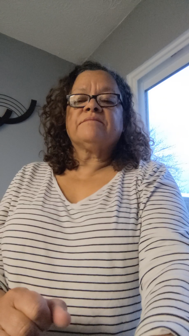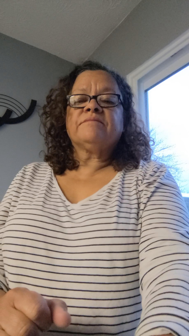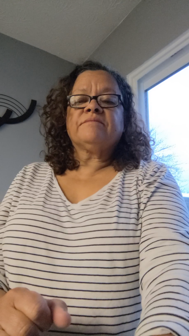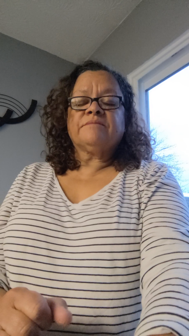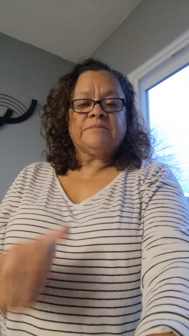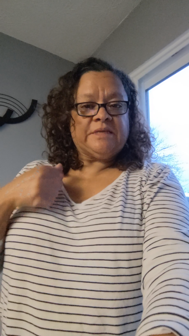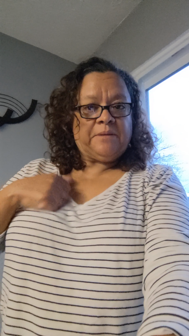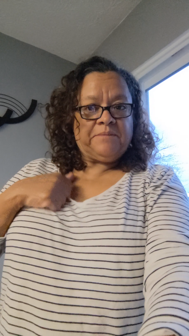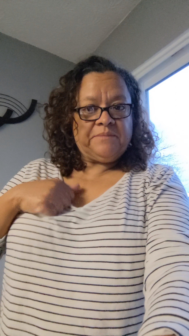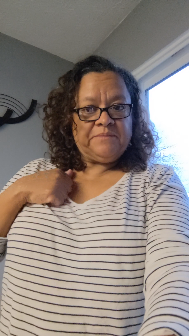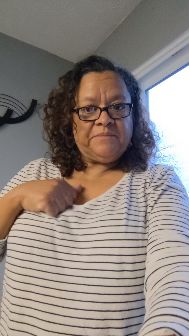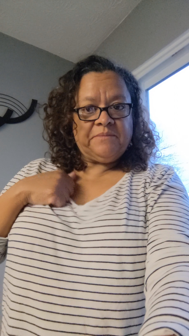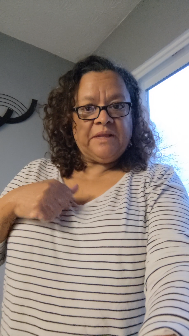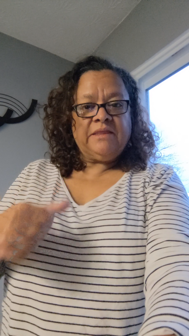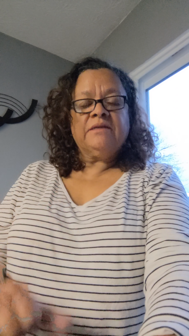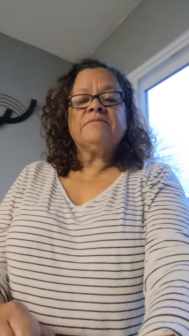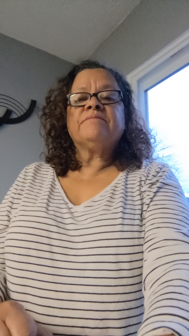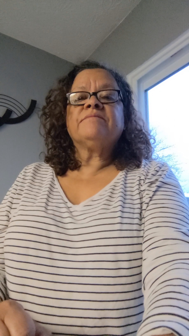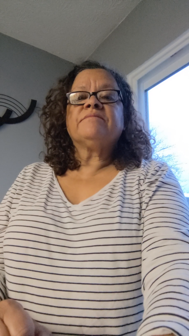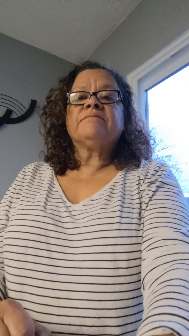bathtub